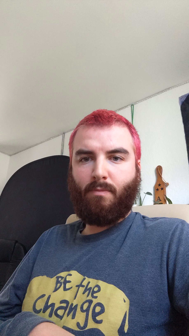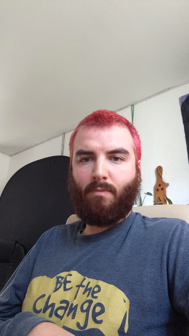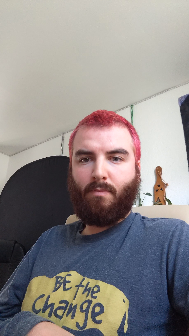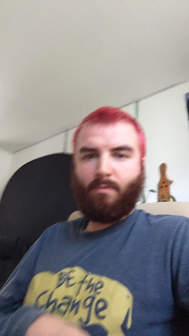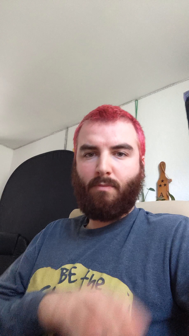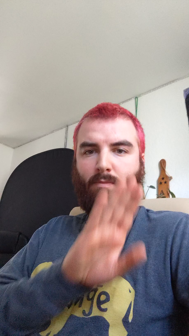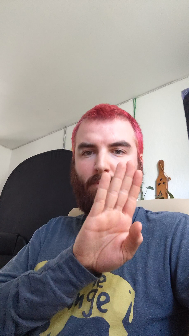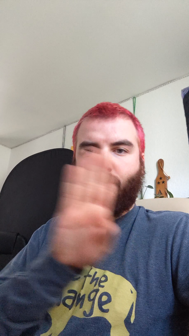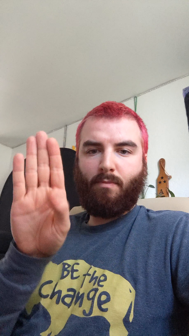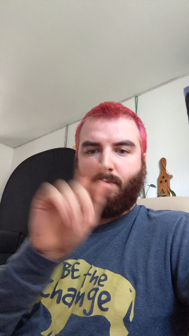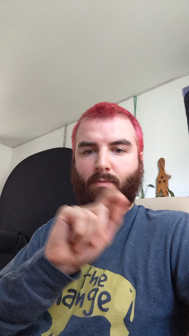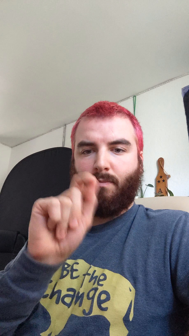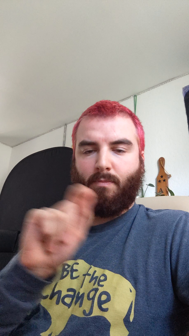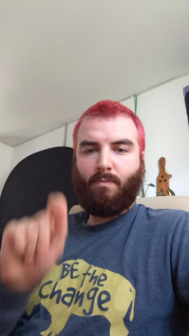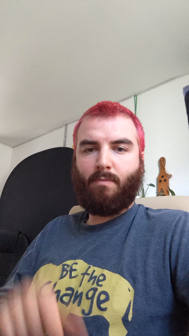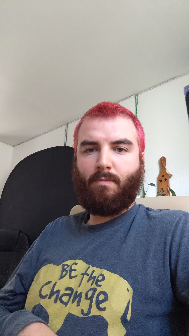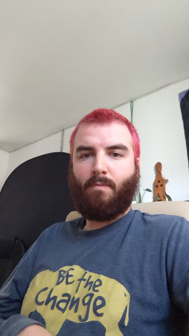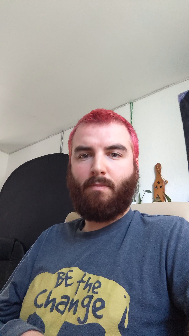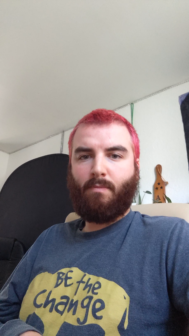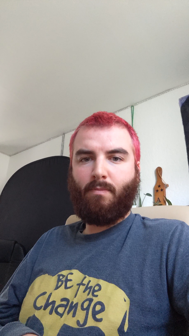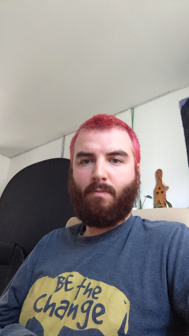chalk